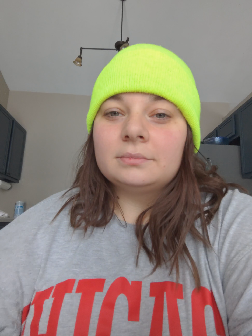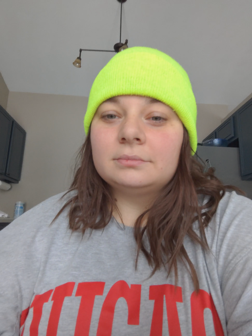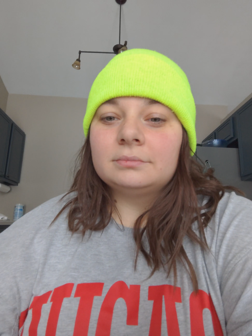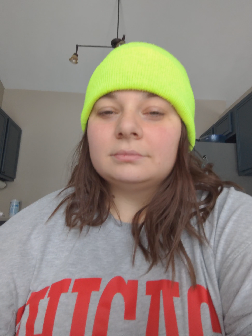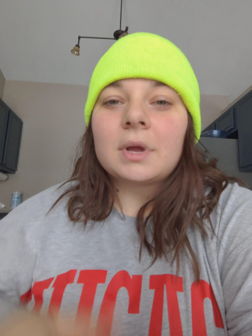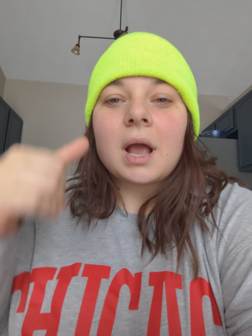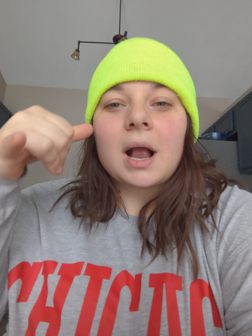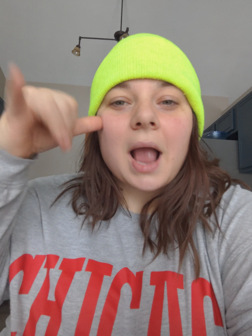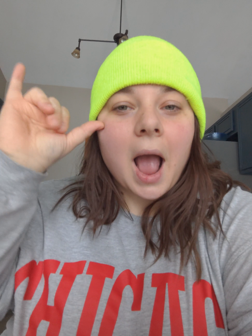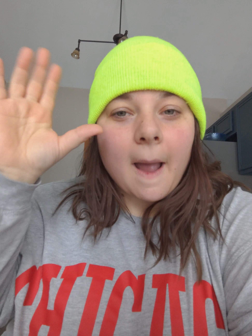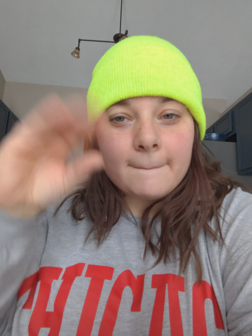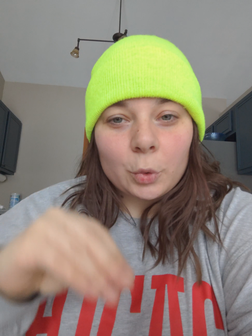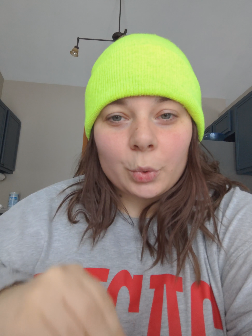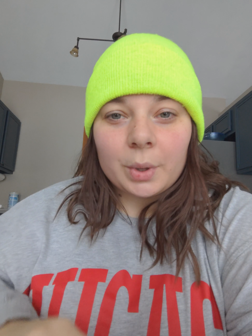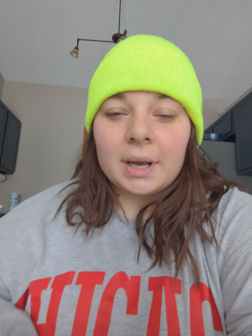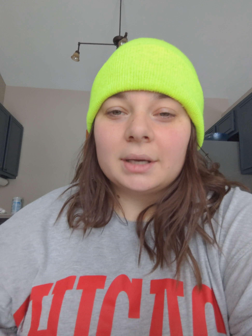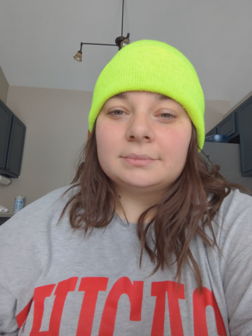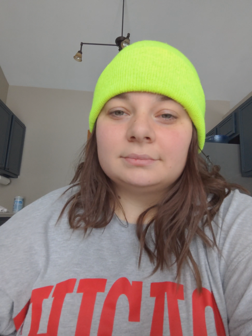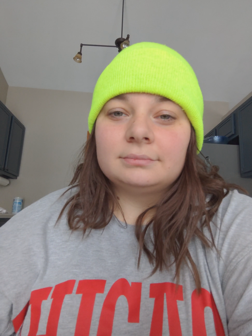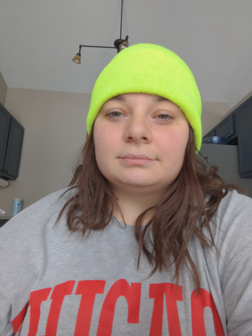cowboy